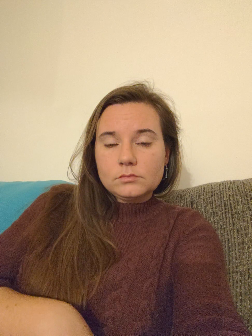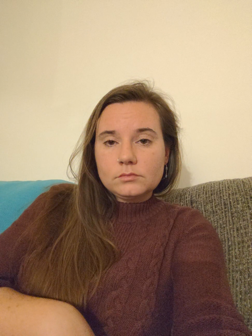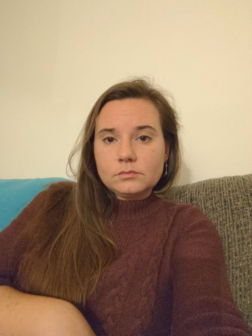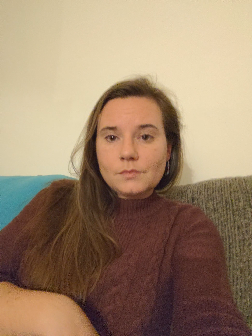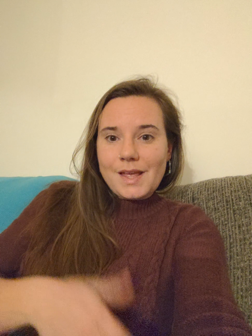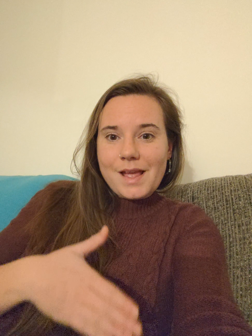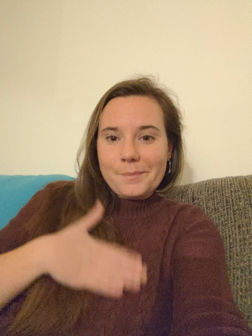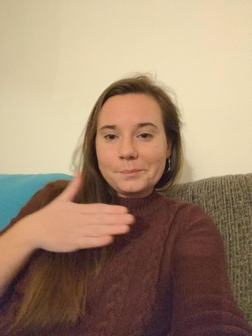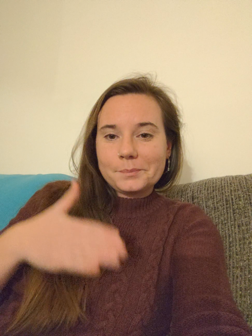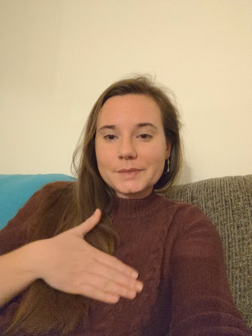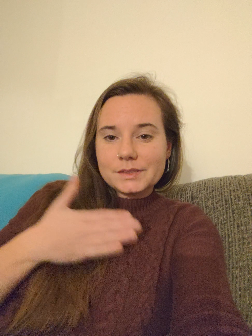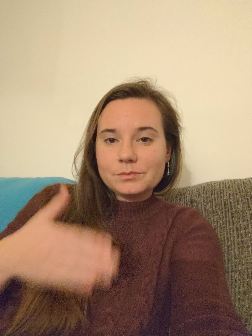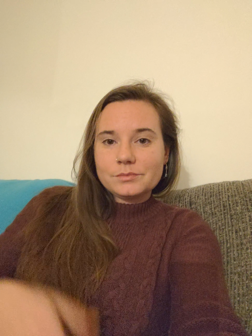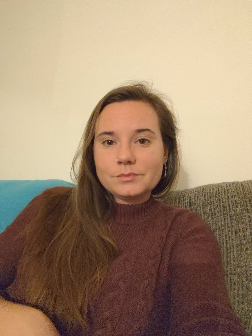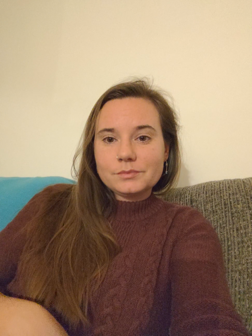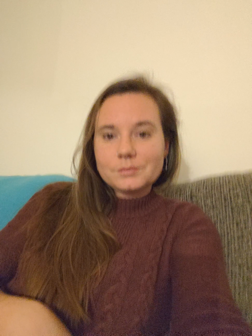happy